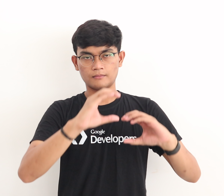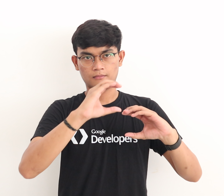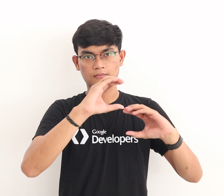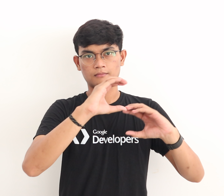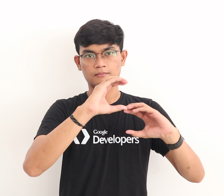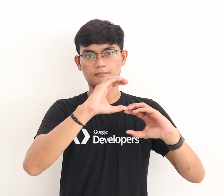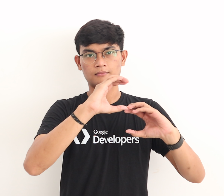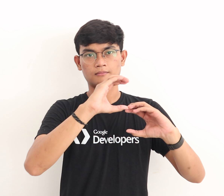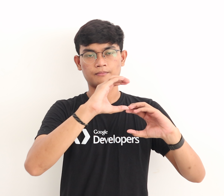S